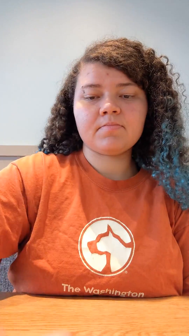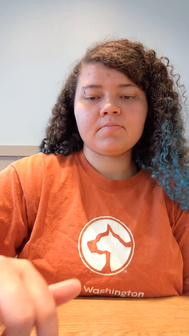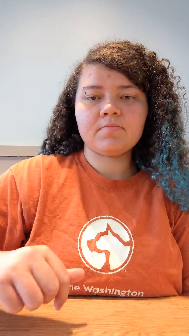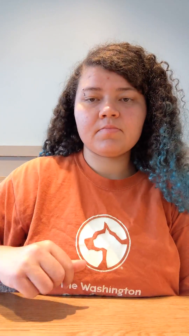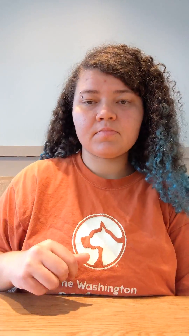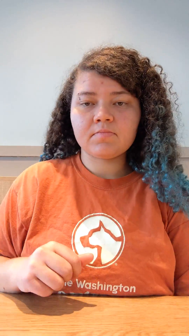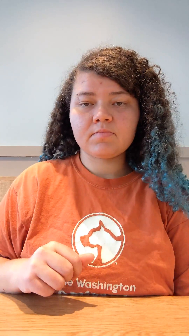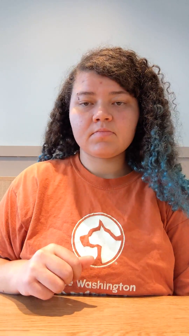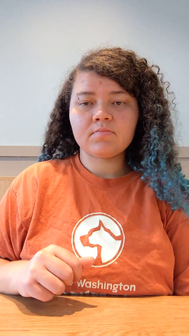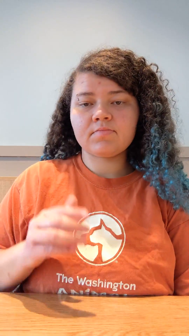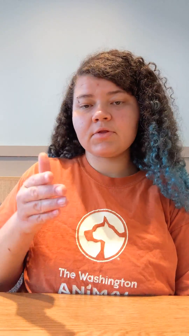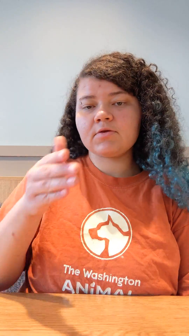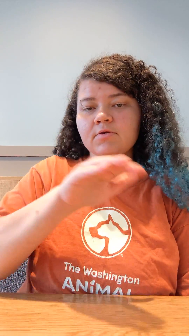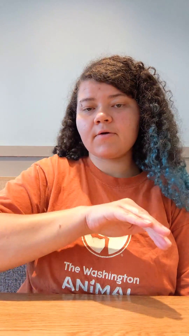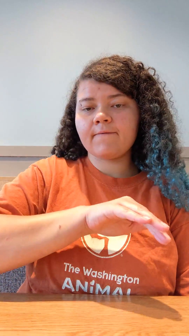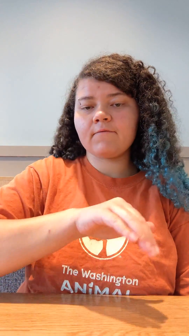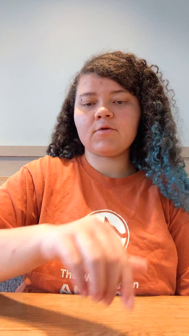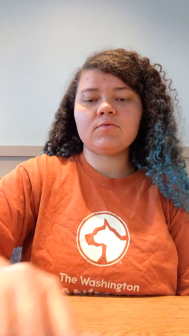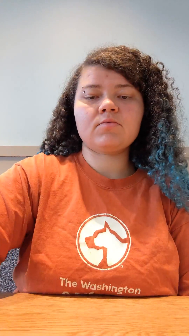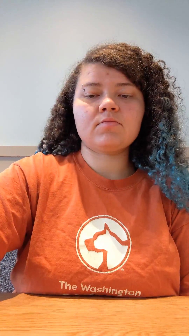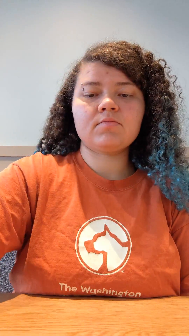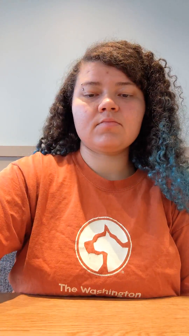cover